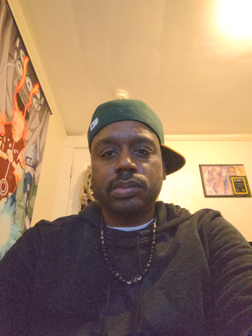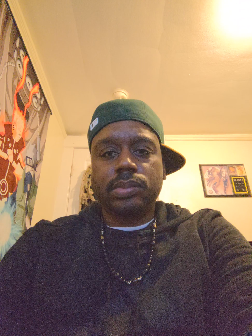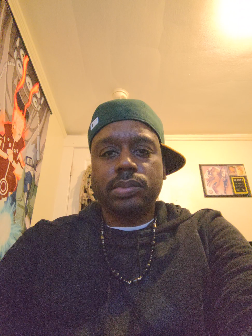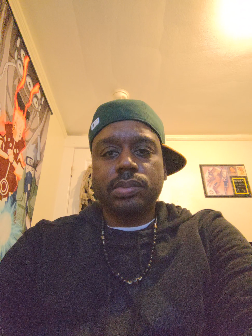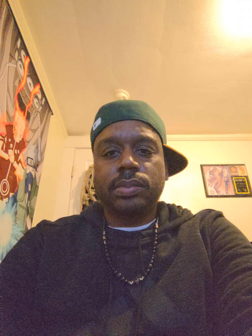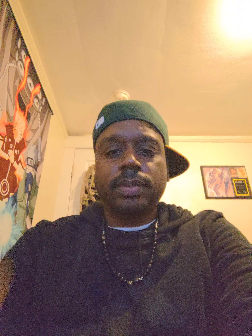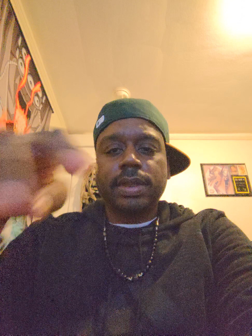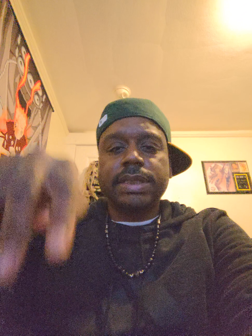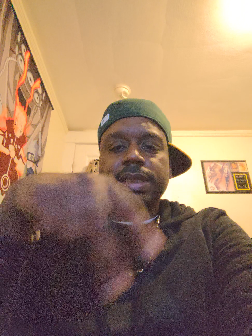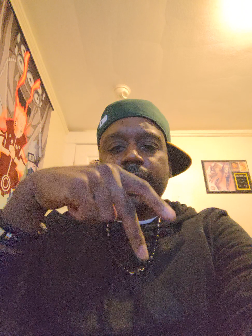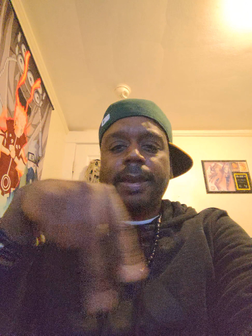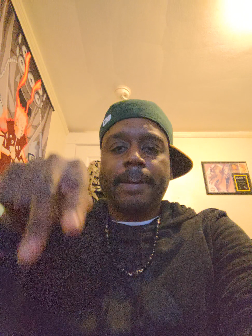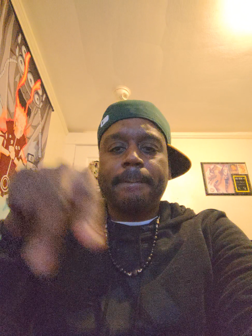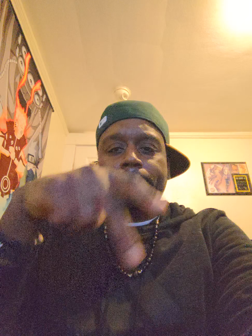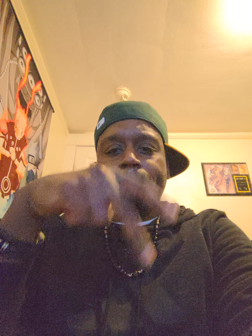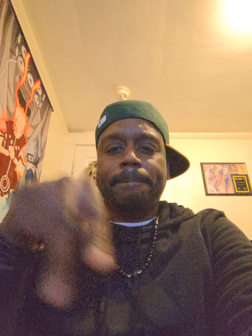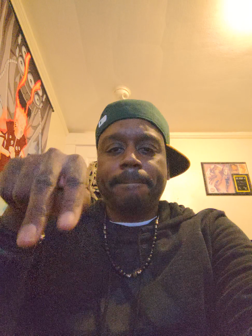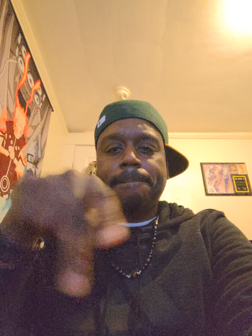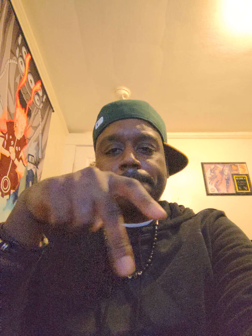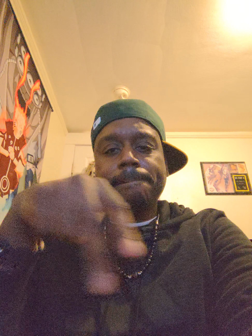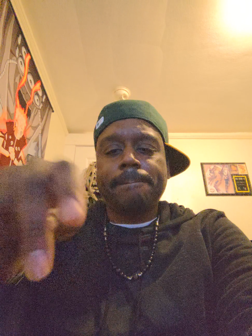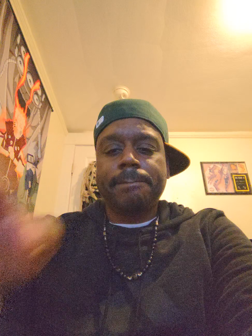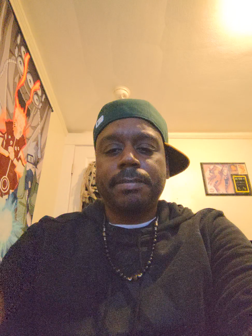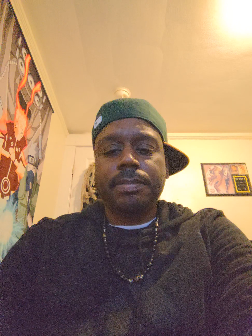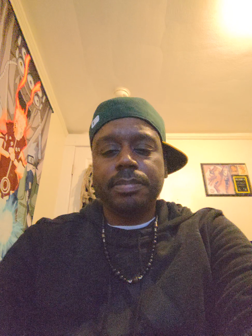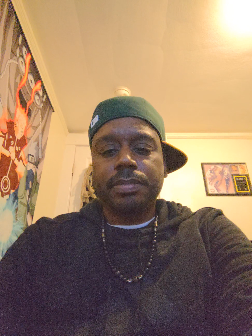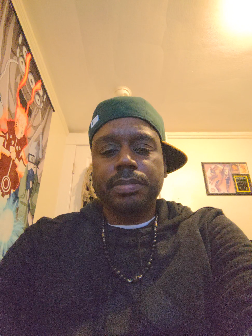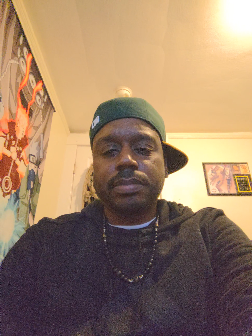dance